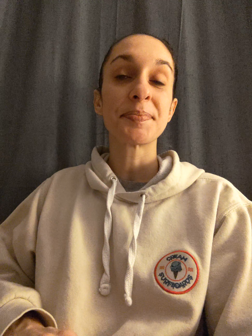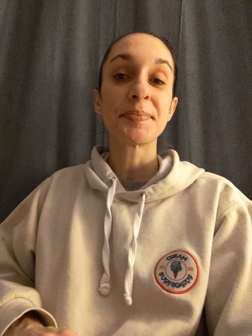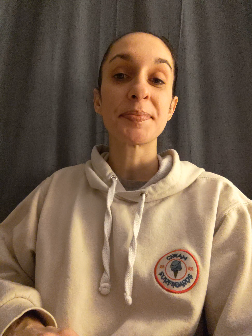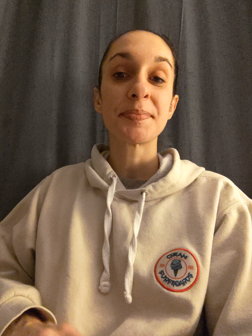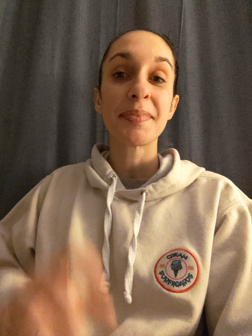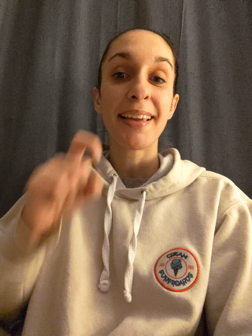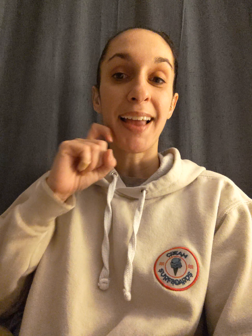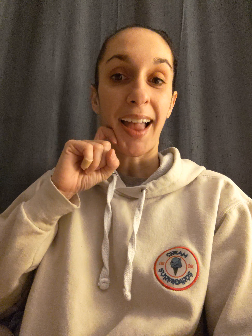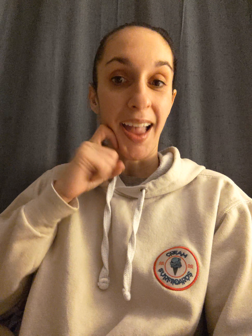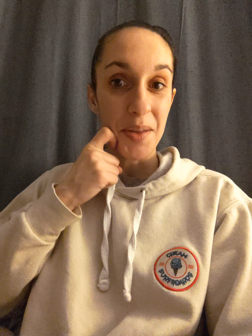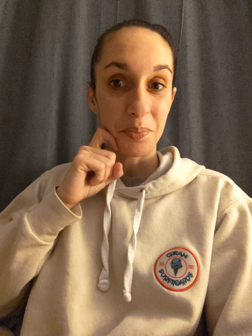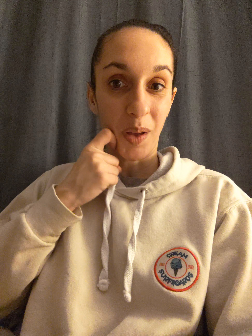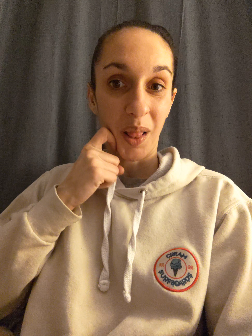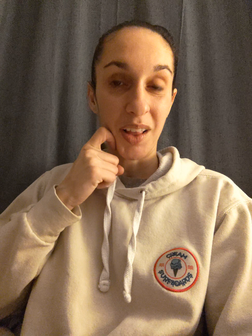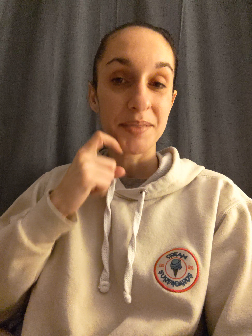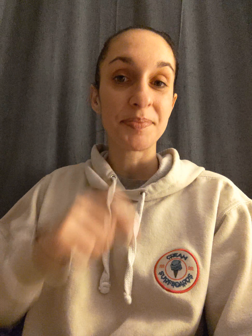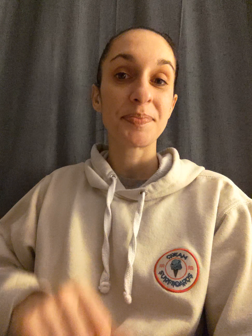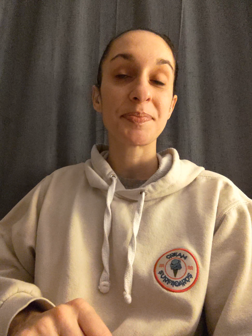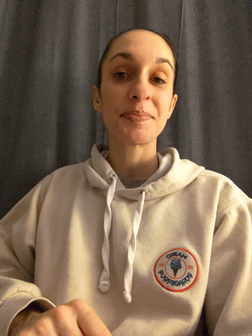apple